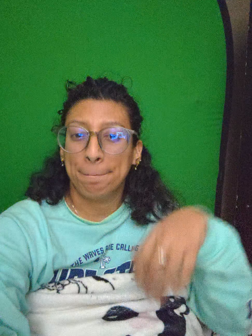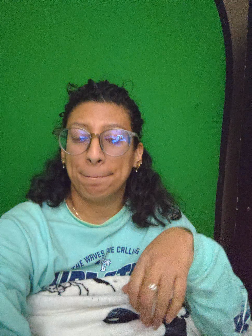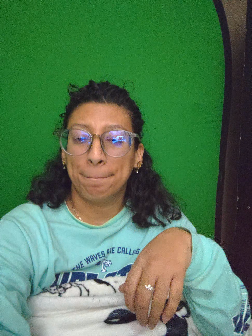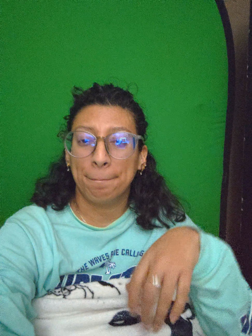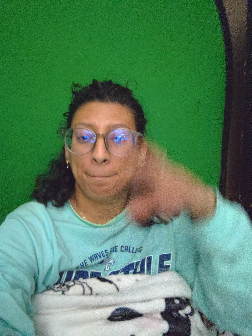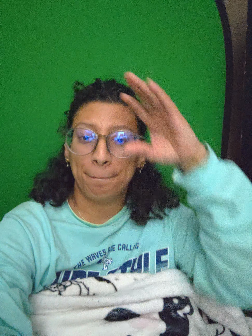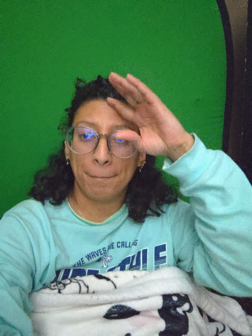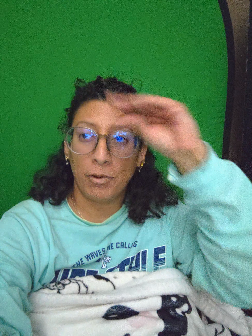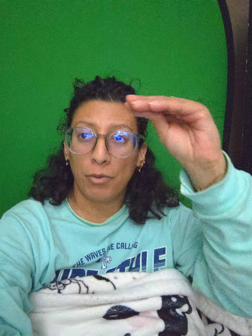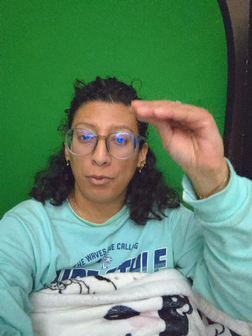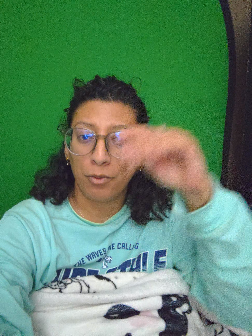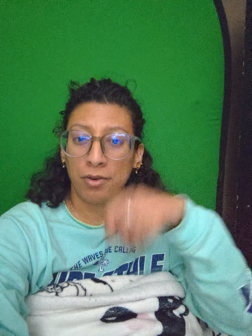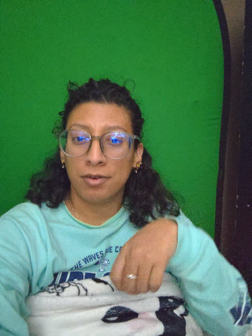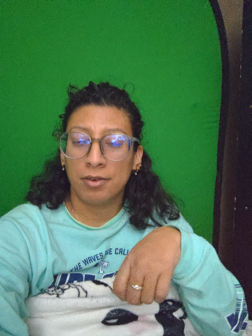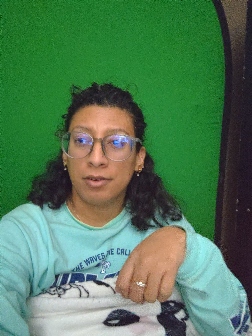boy